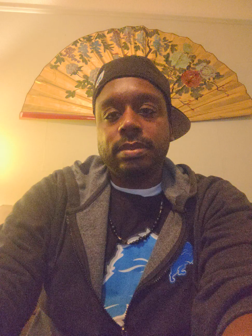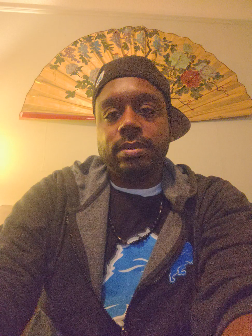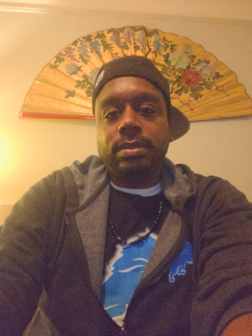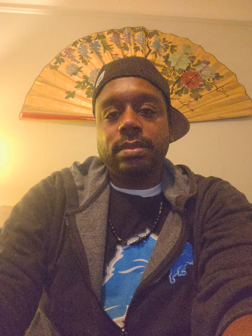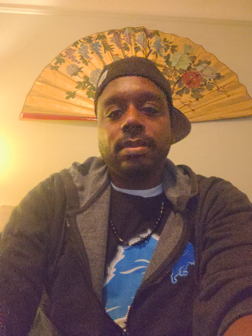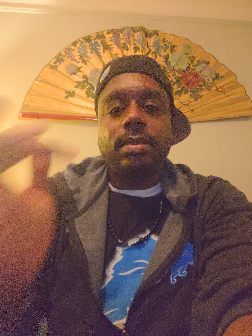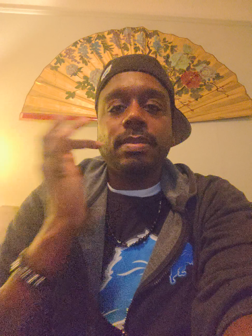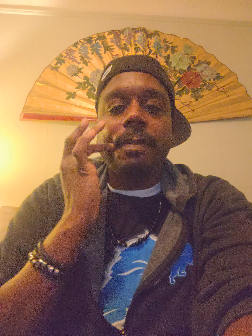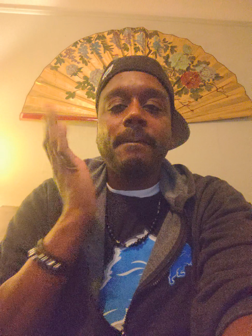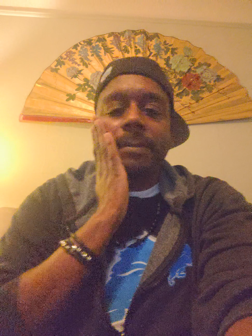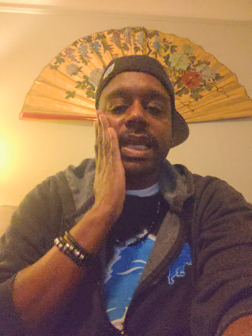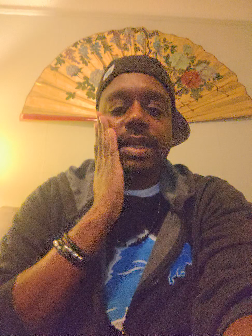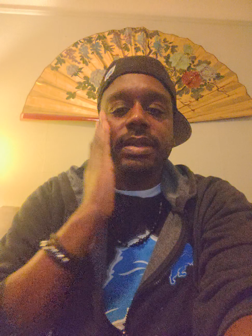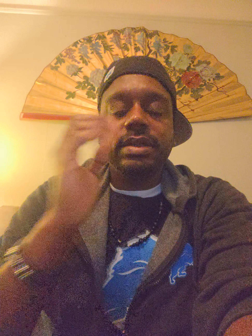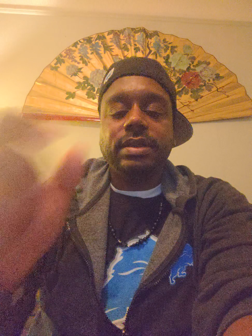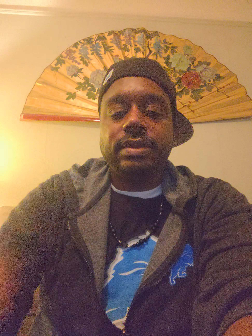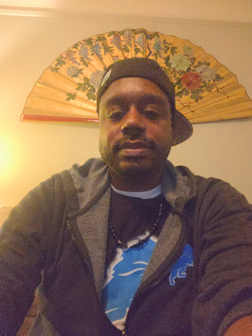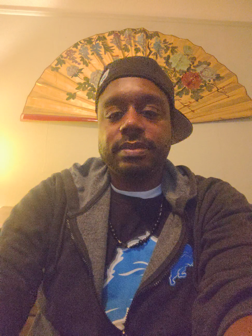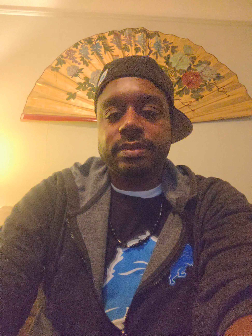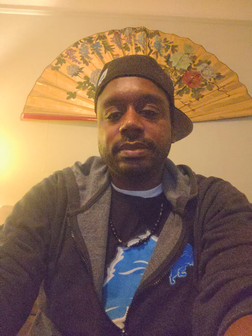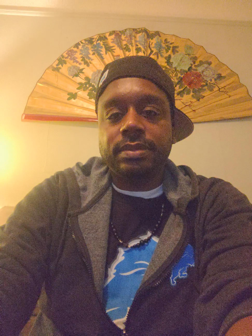bee